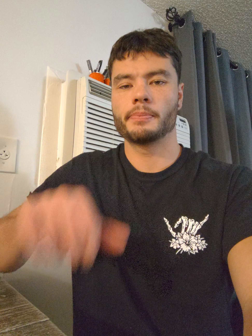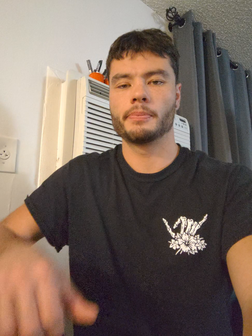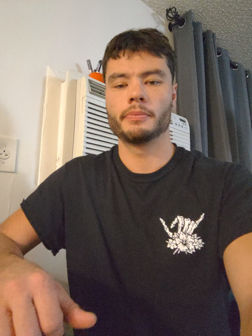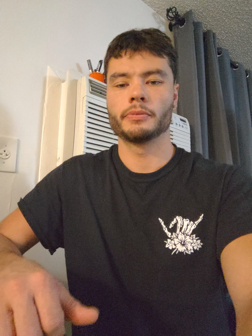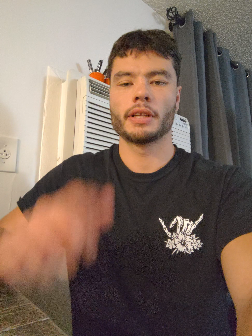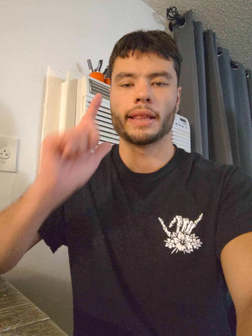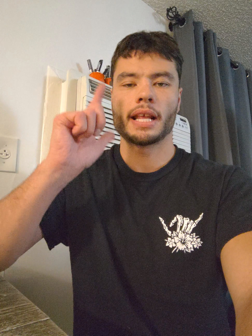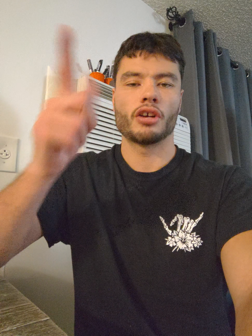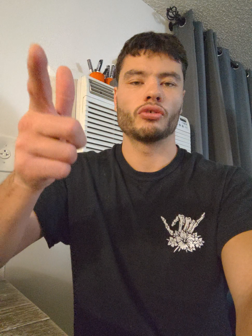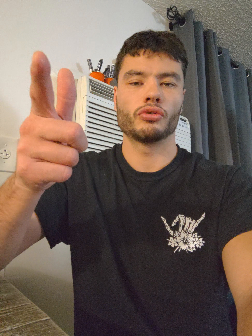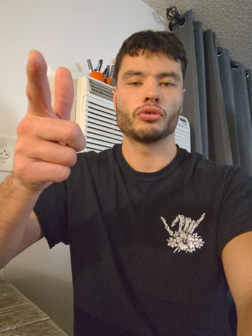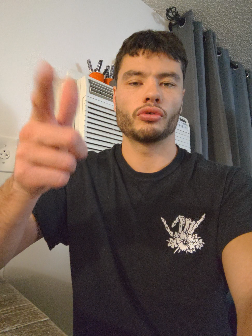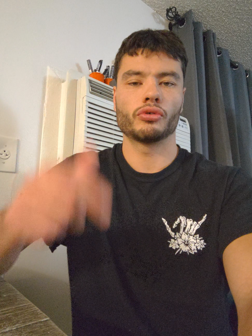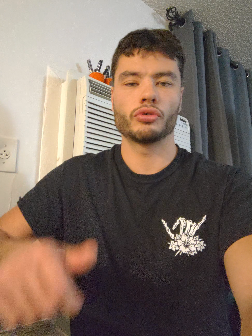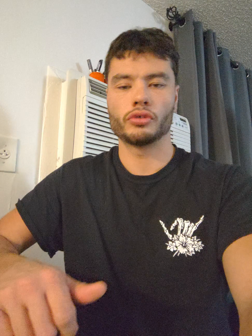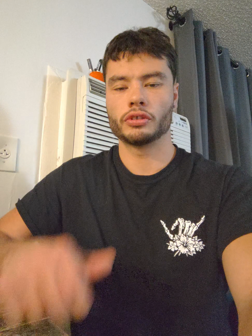later